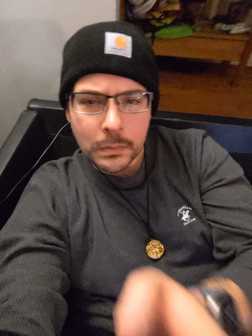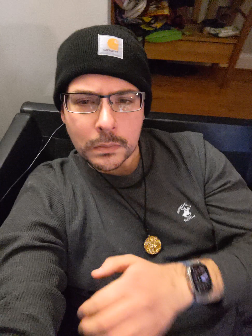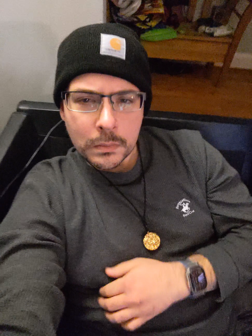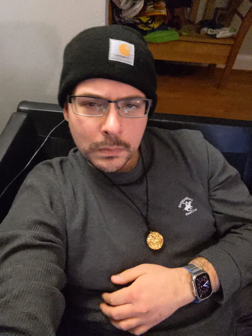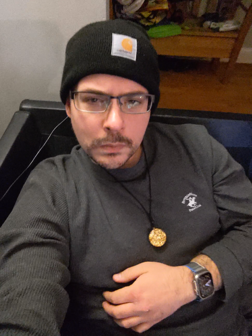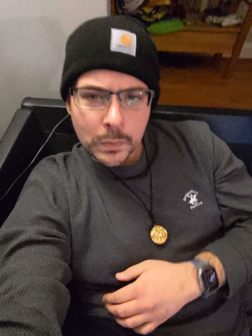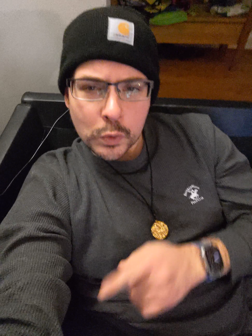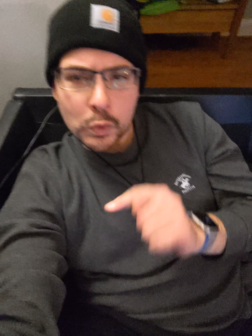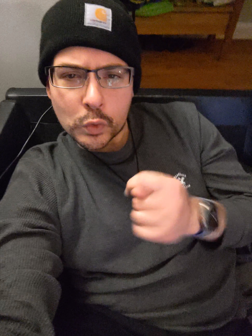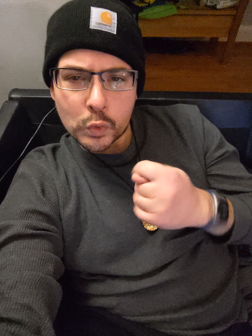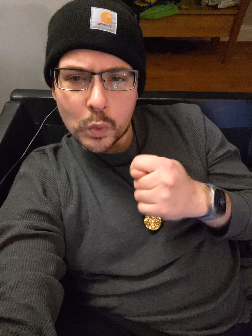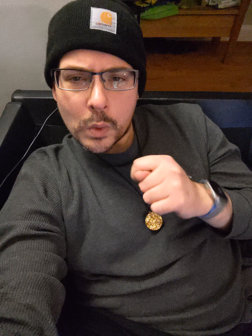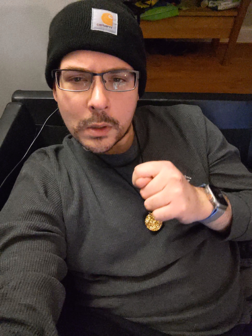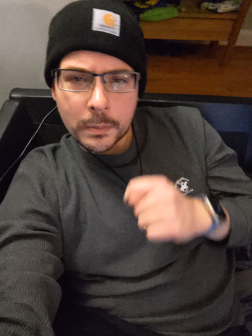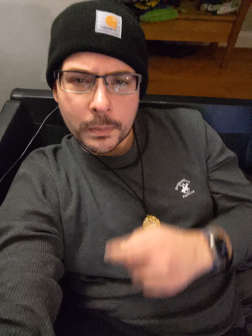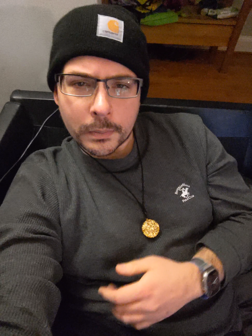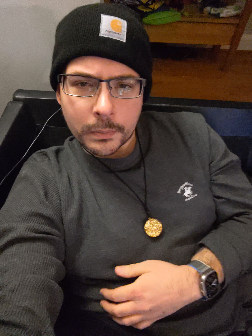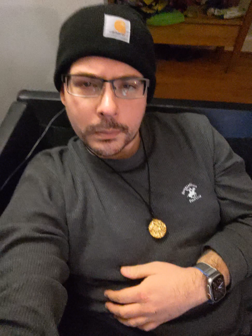toy